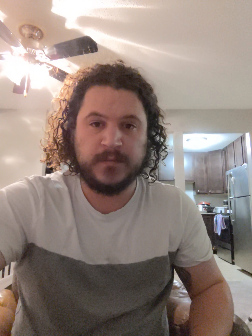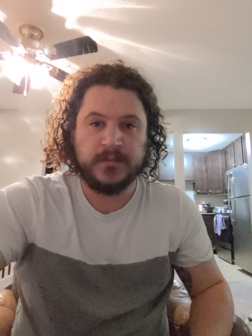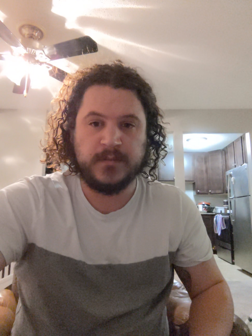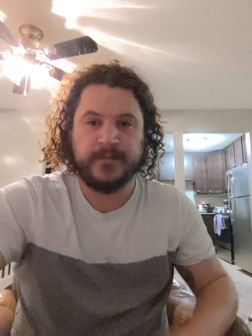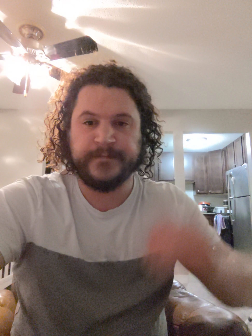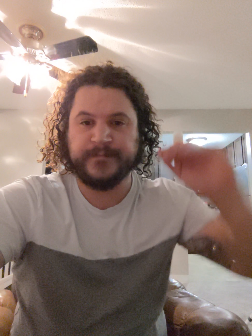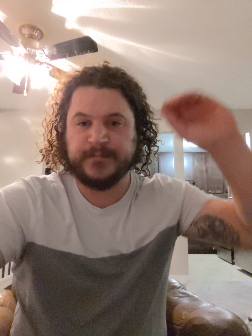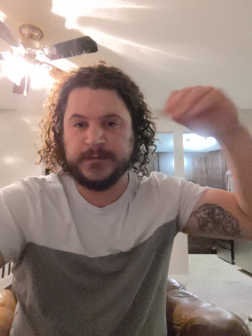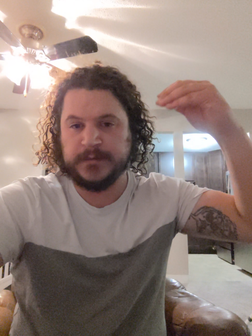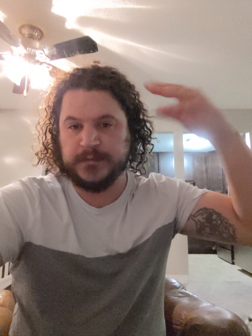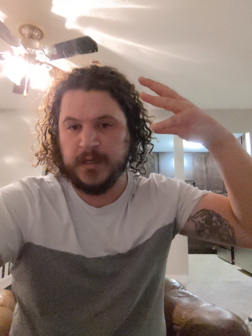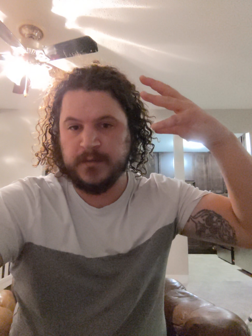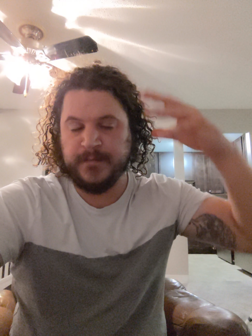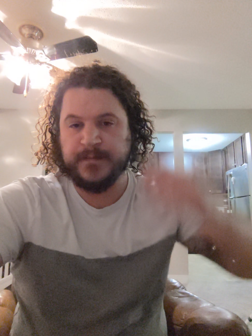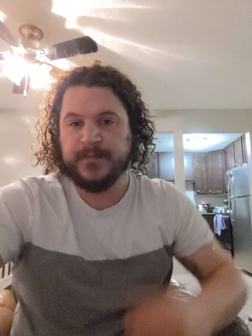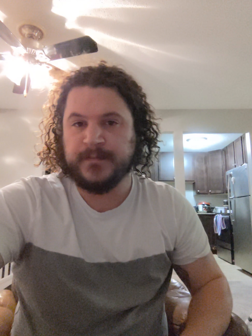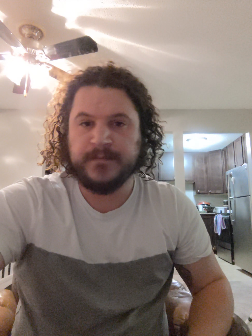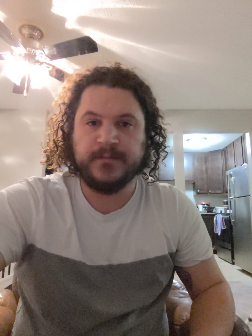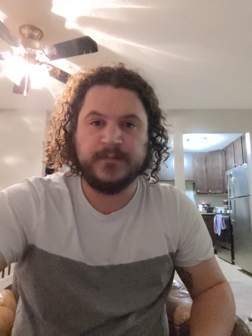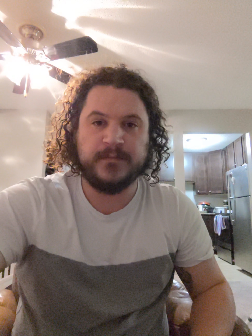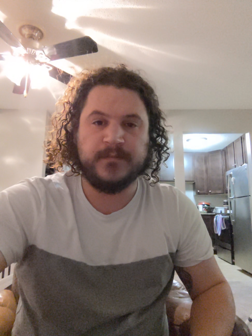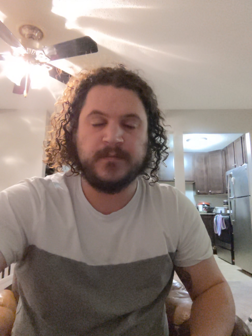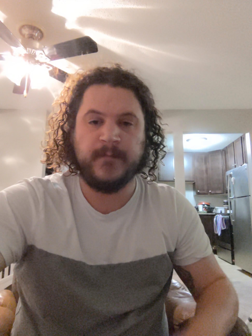sun